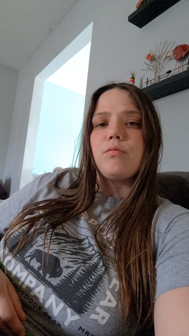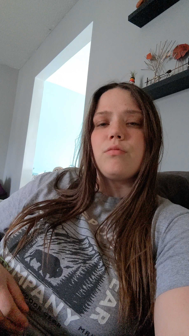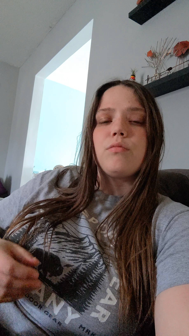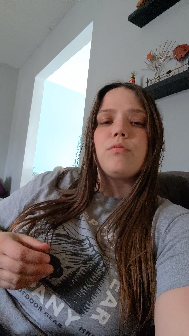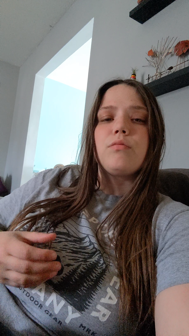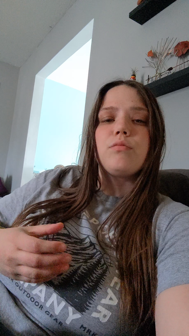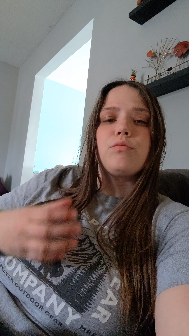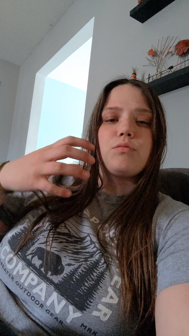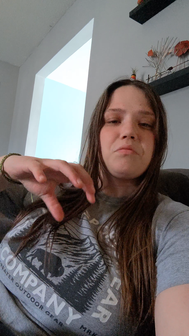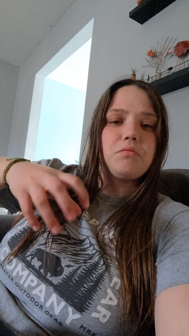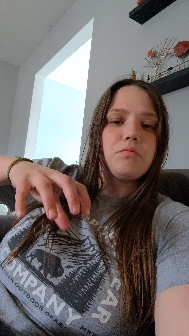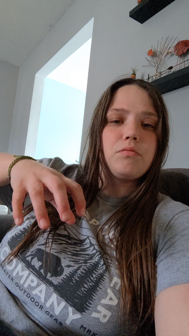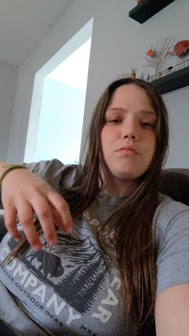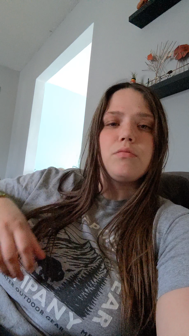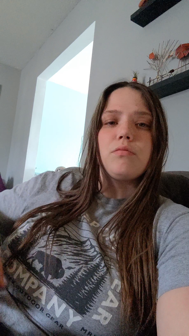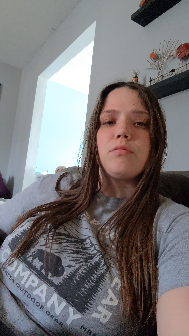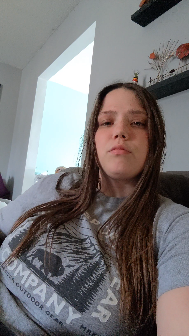jar